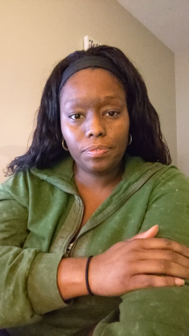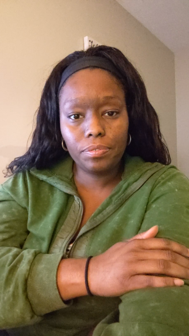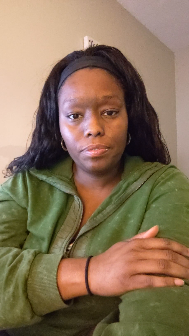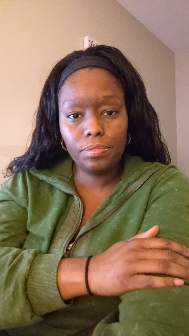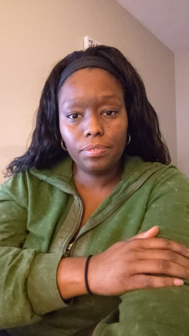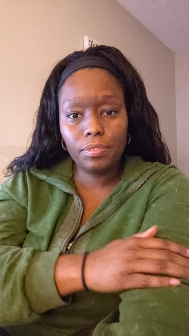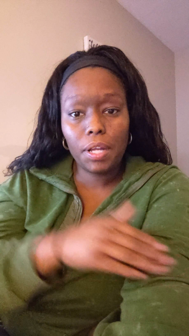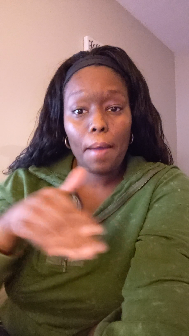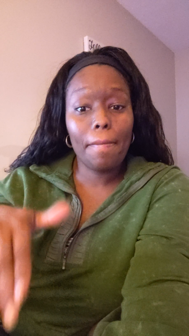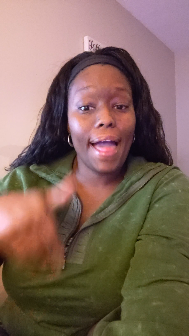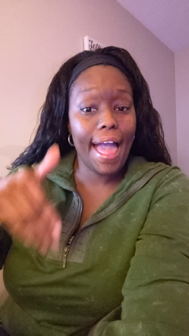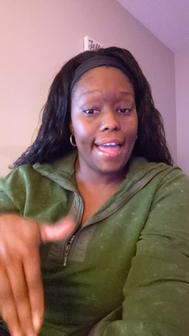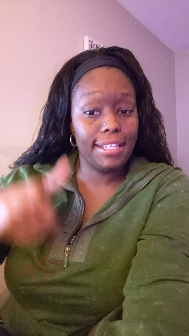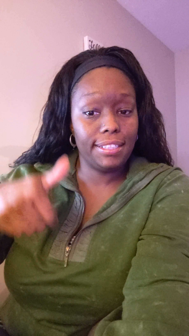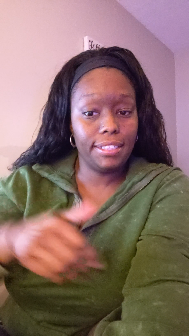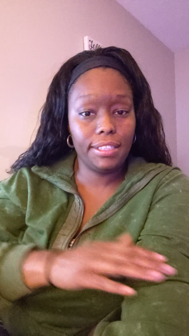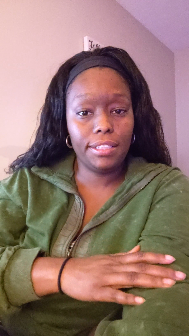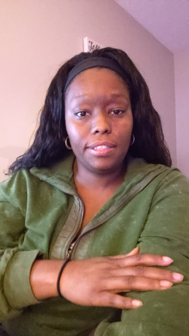pants